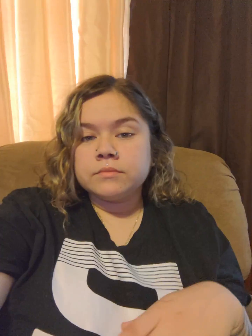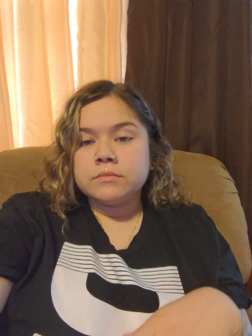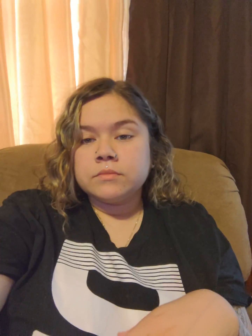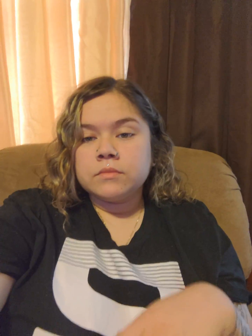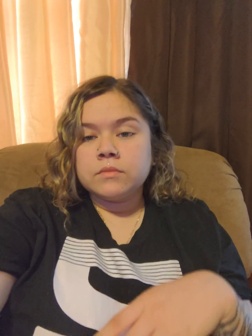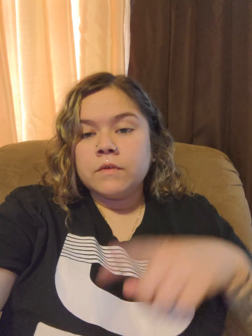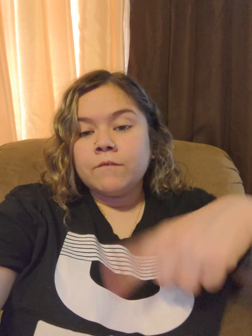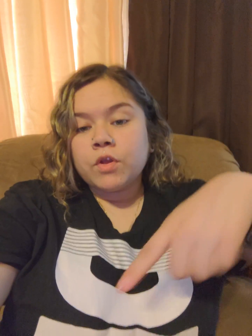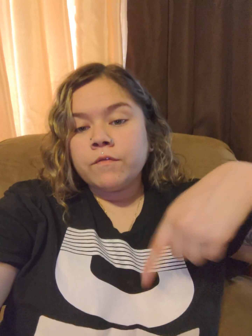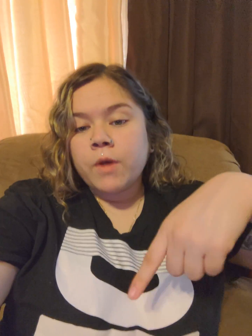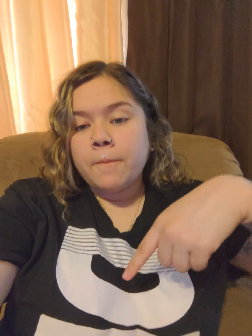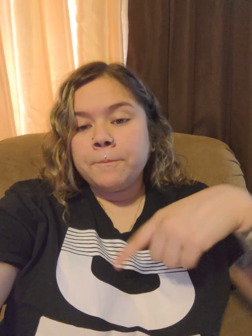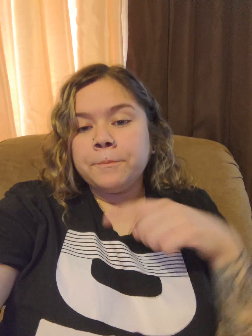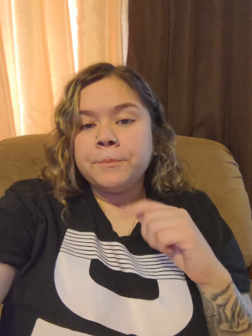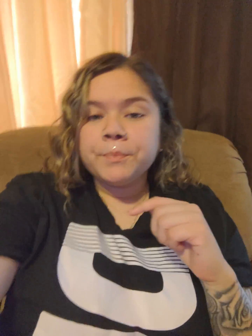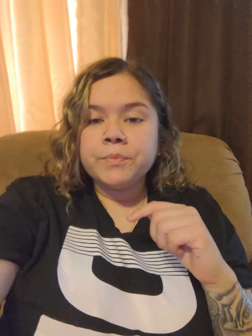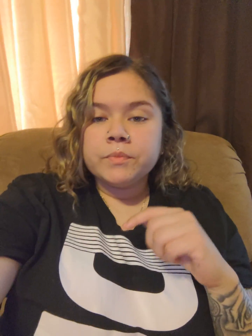flip-flop